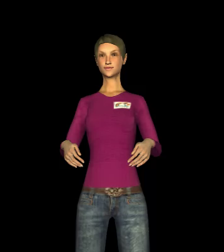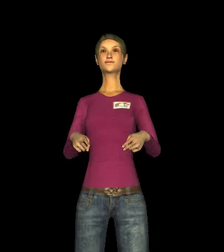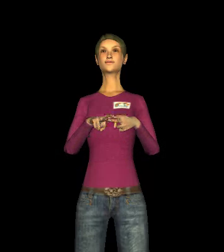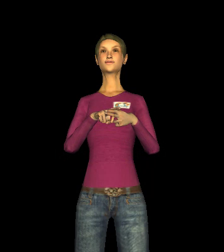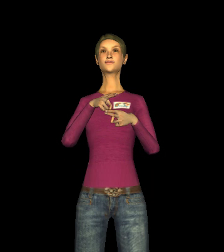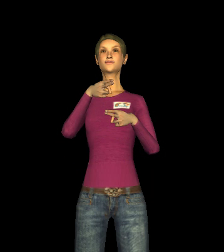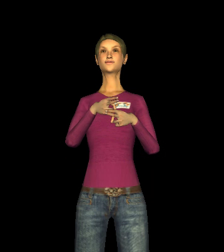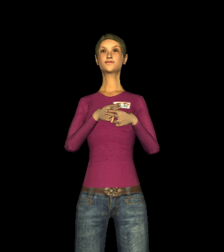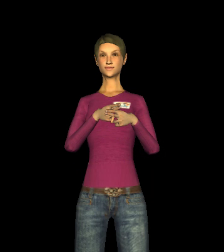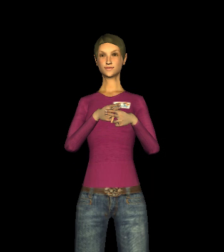اسم